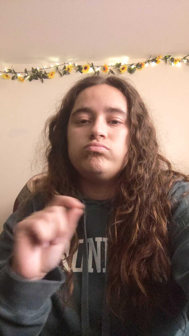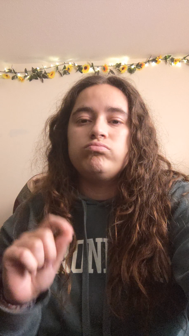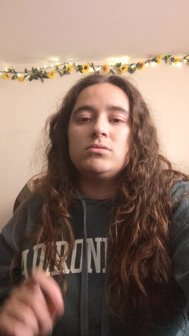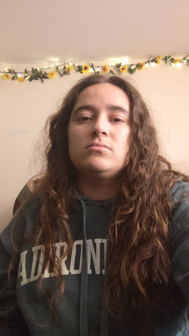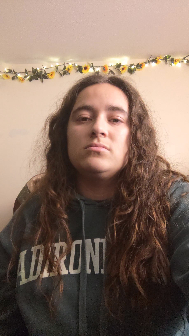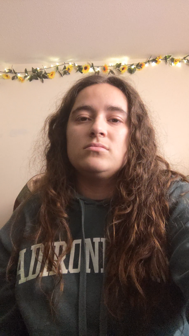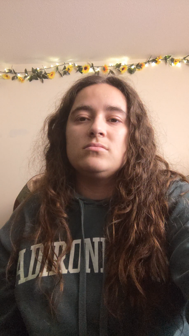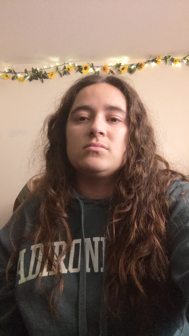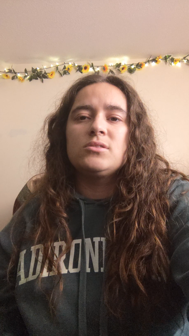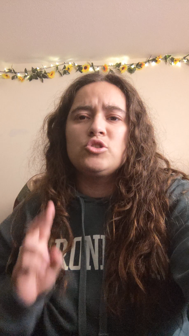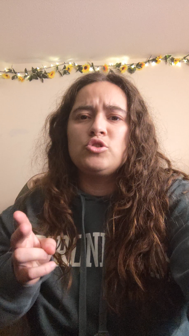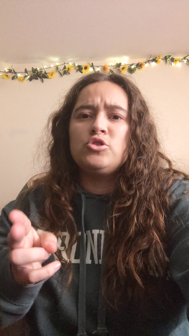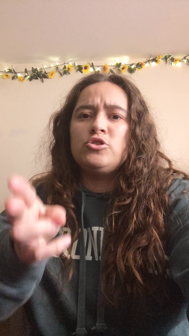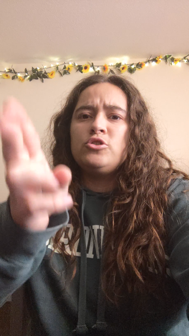hurry